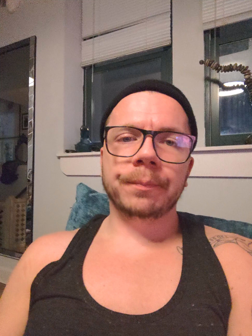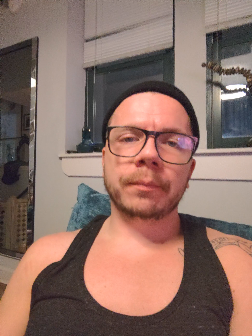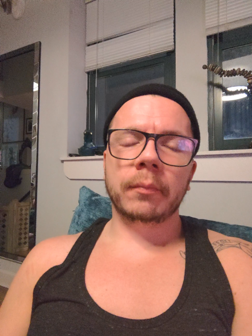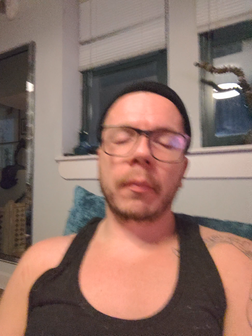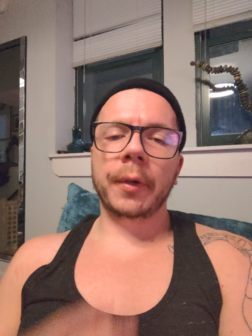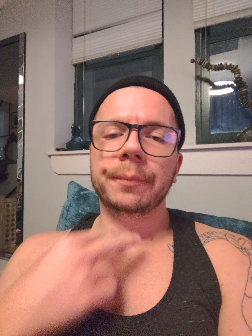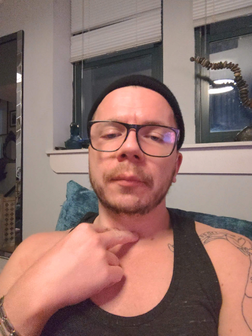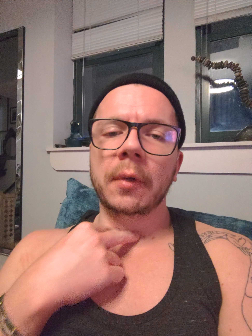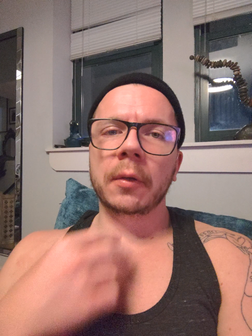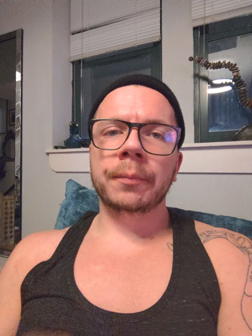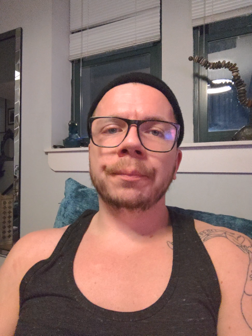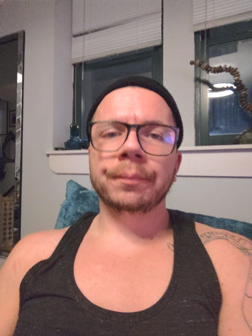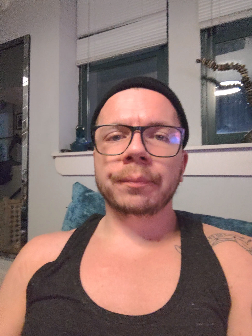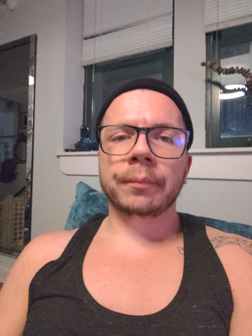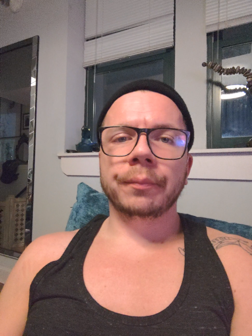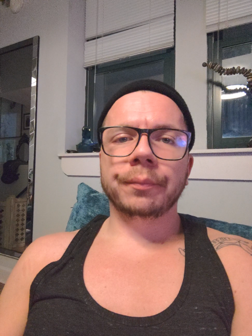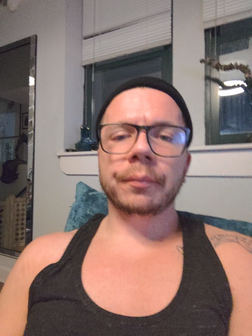stuck